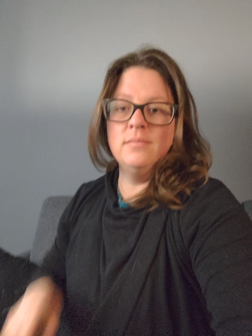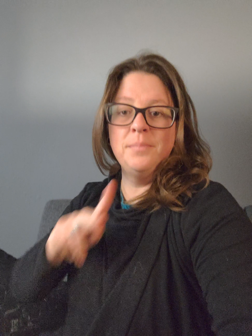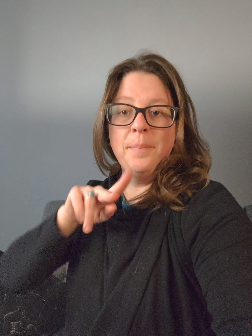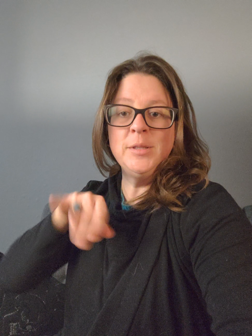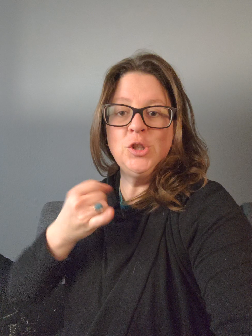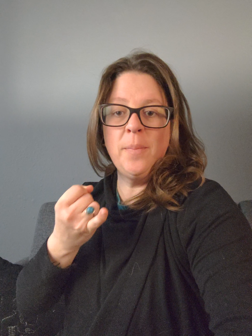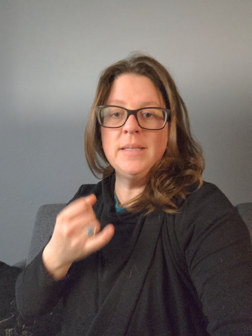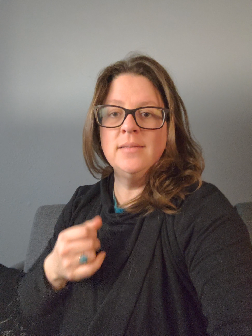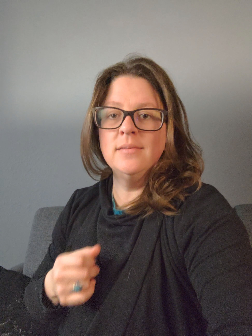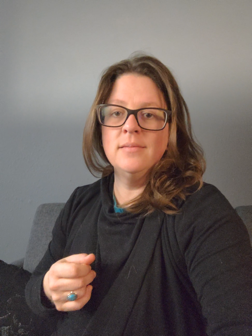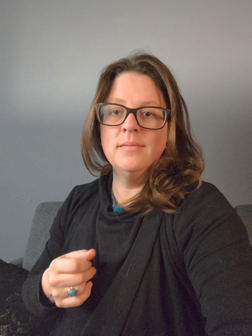pajamas